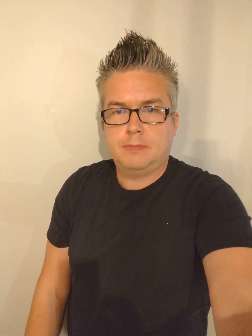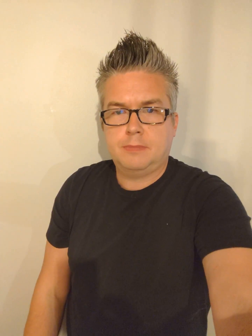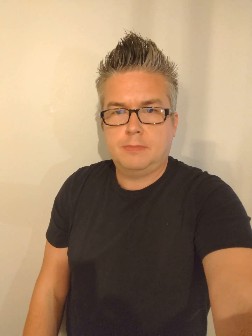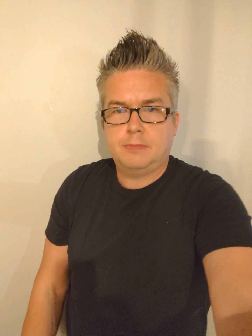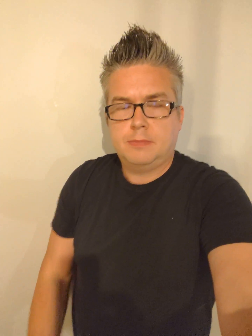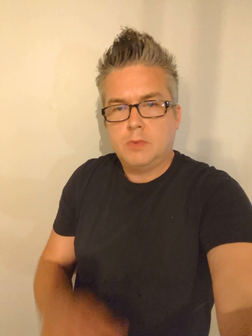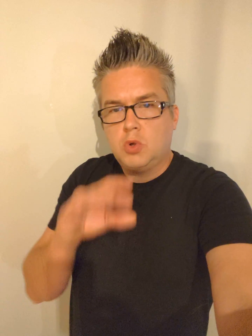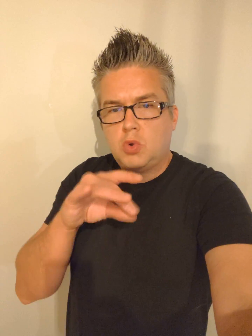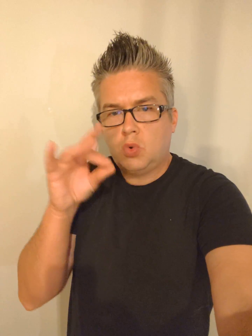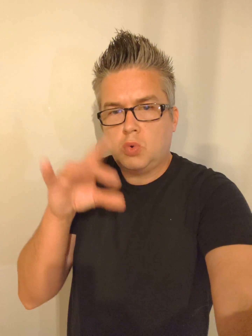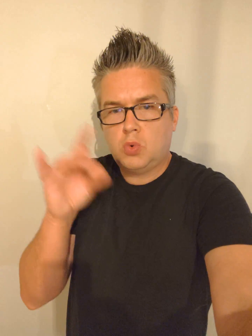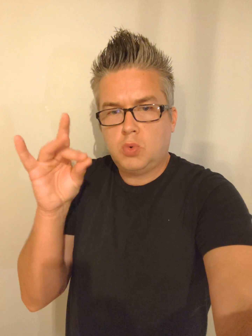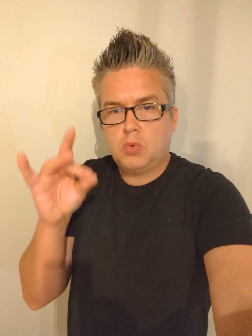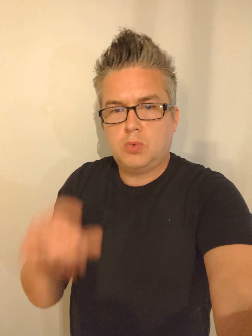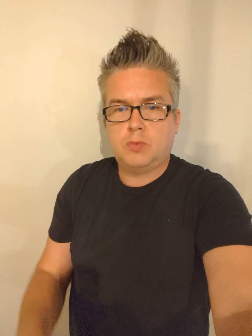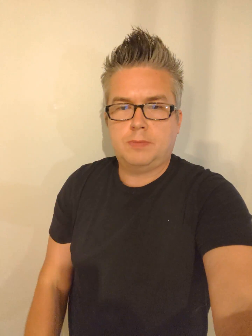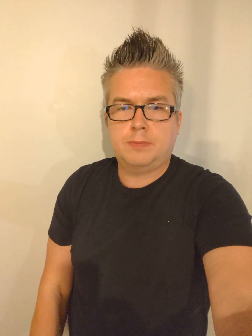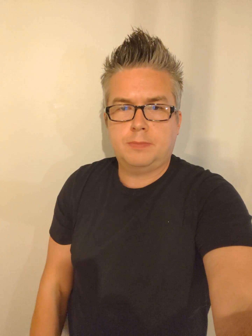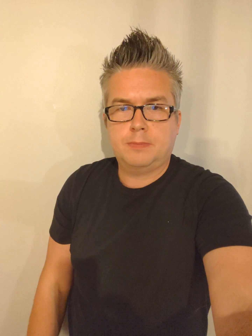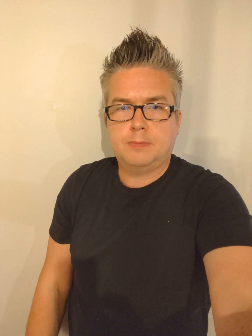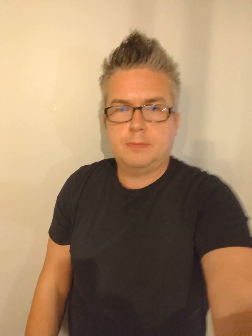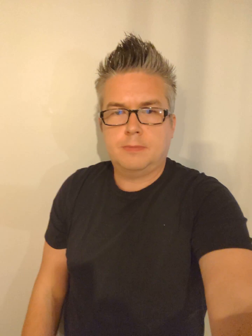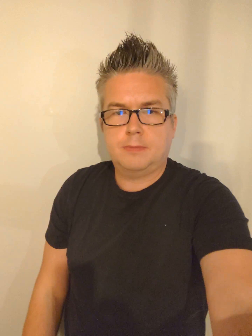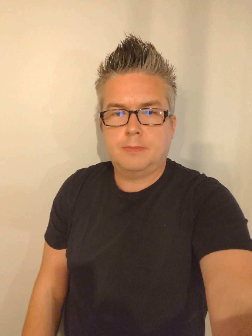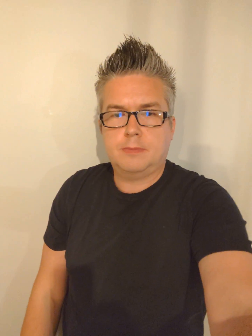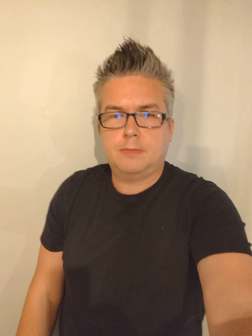choose